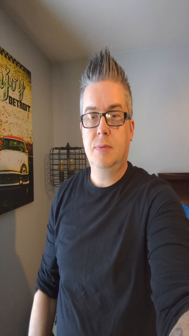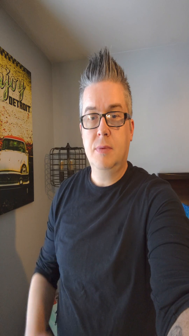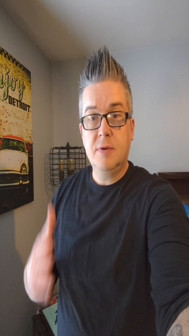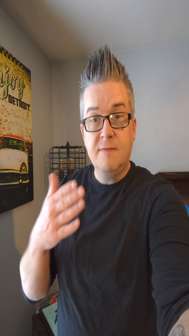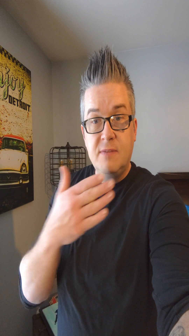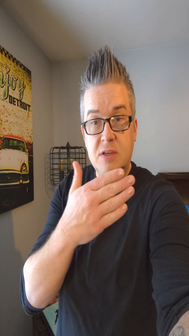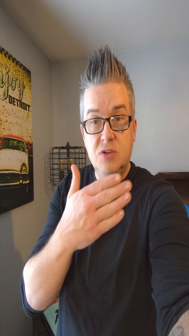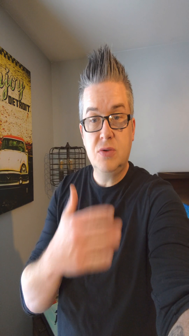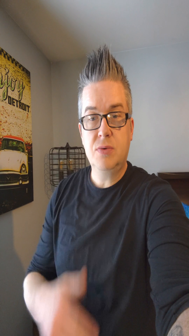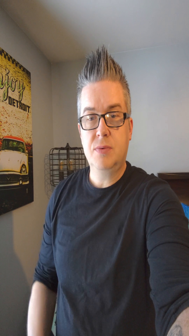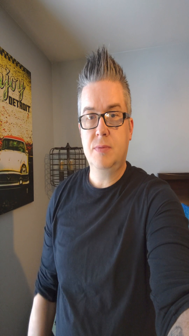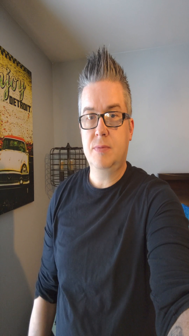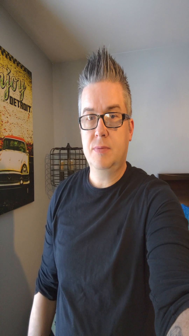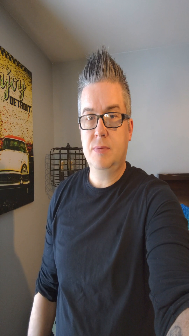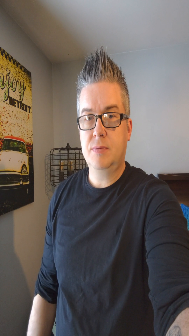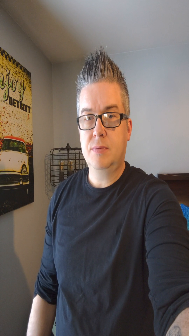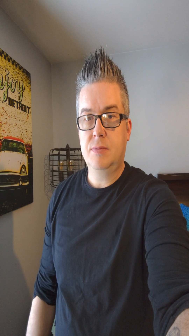fish